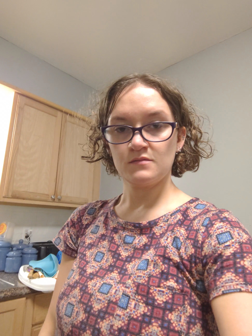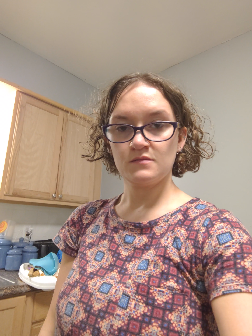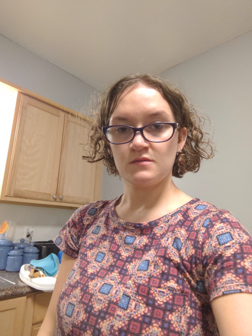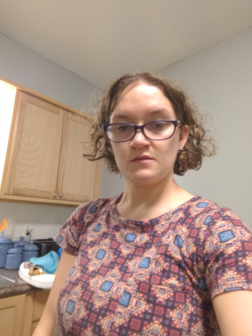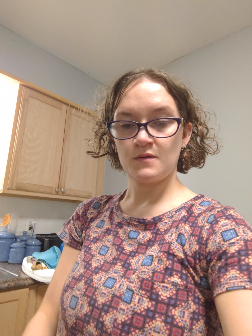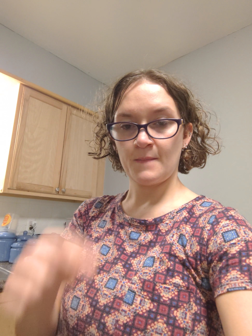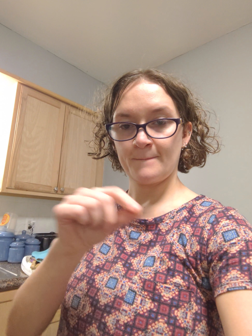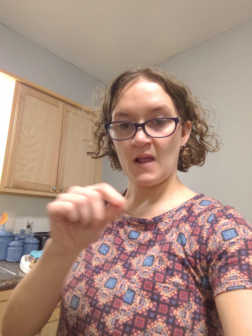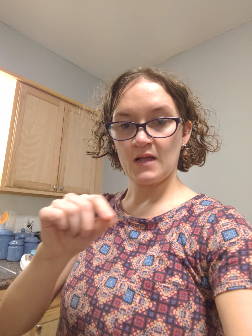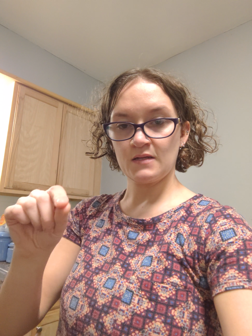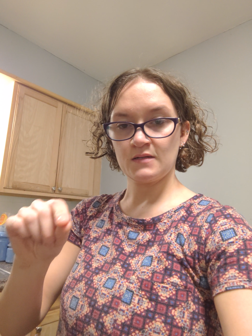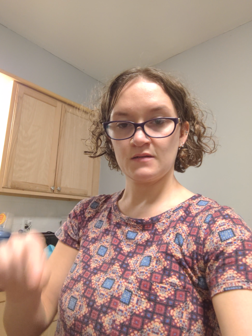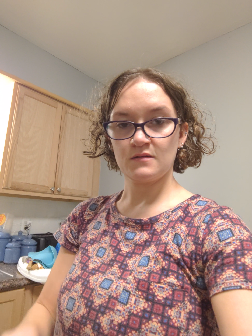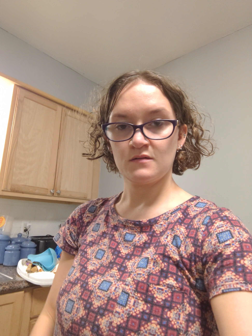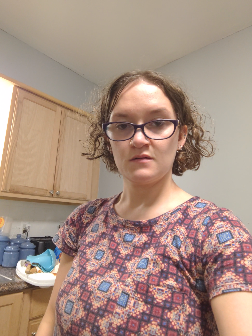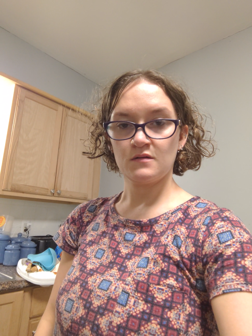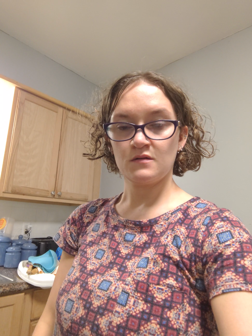pen